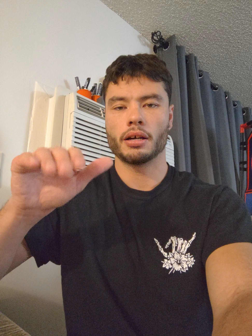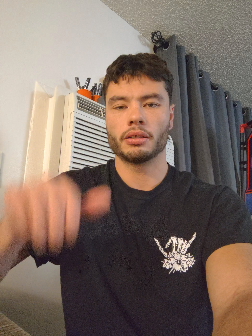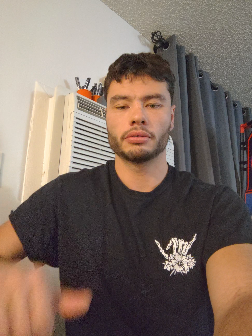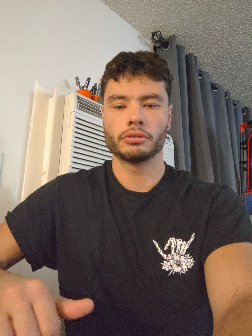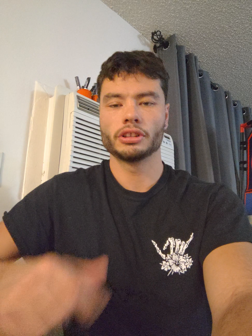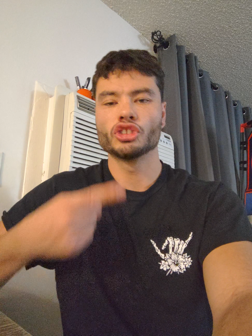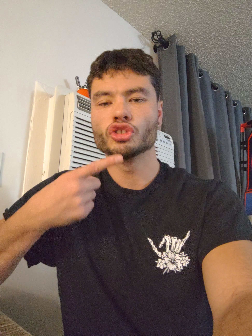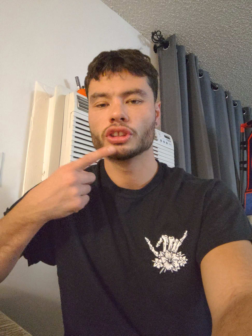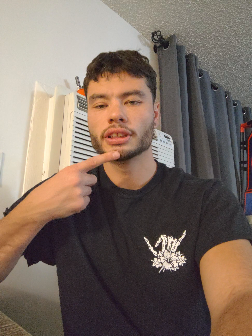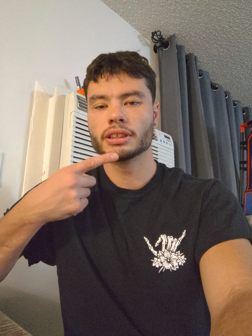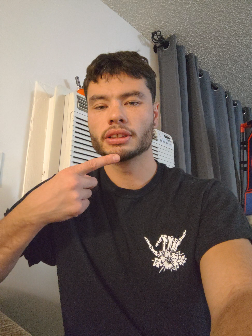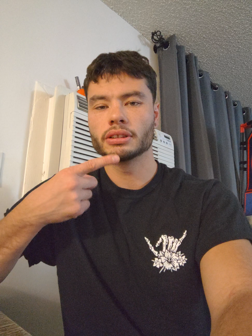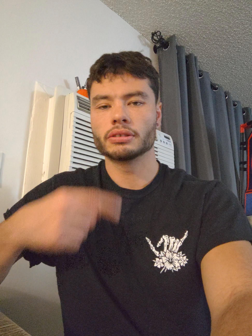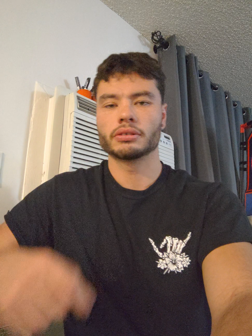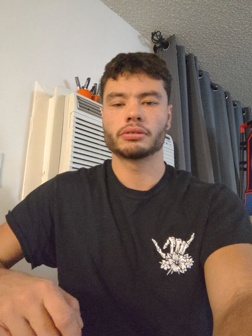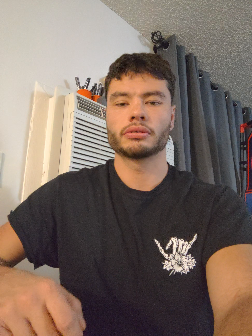chin